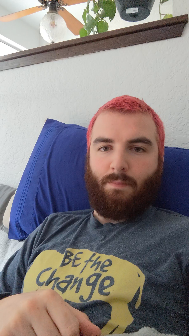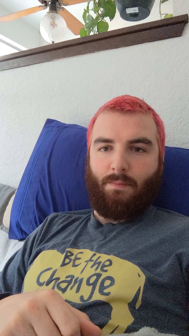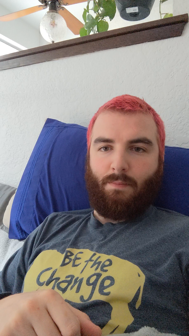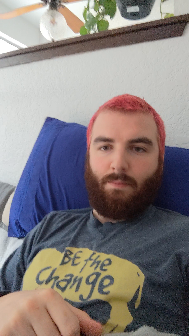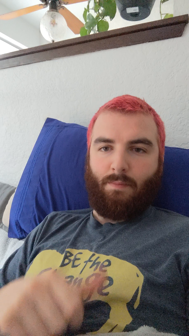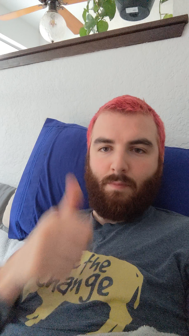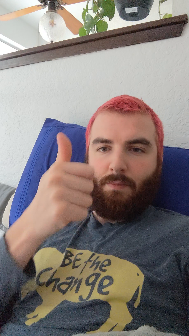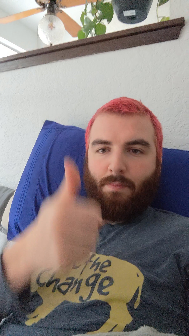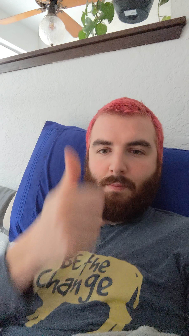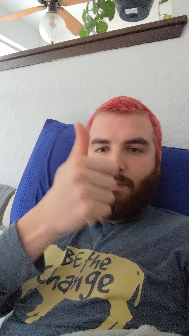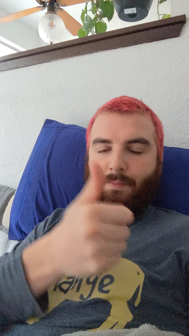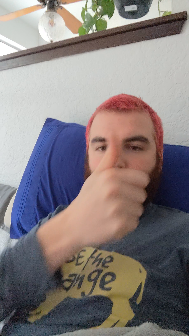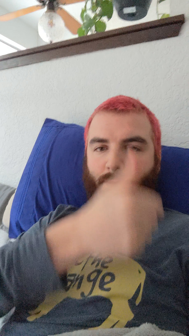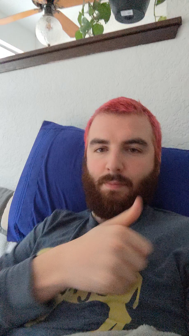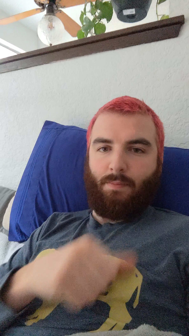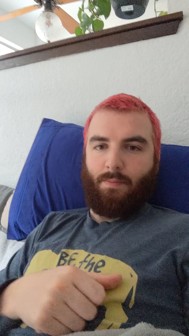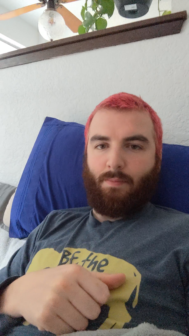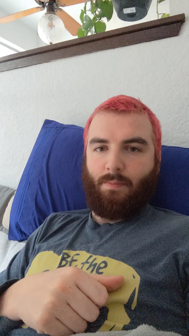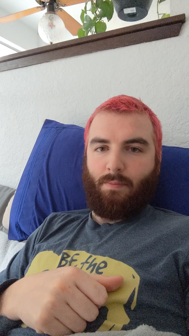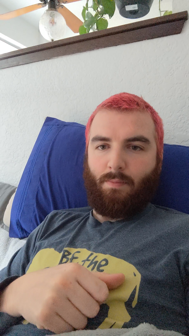each